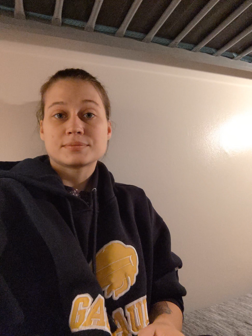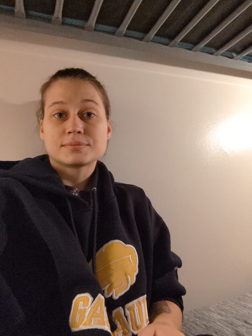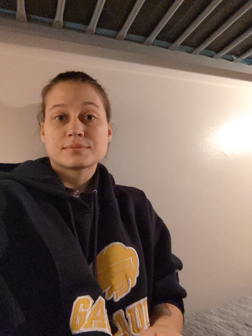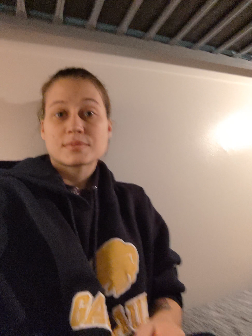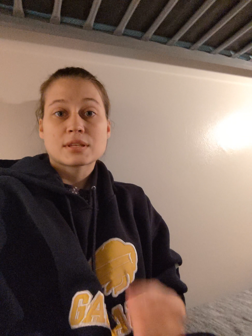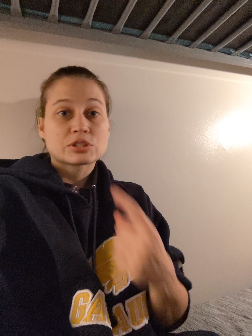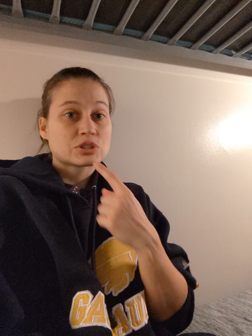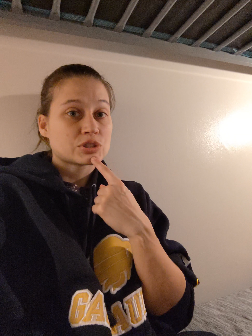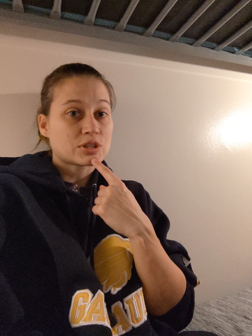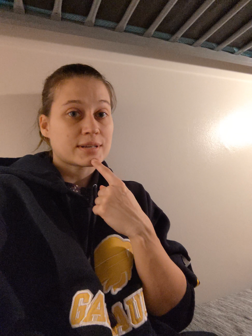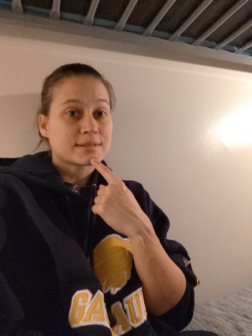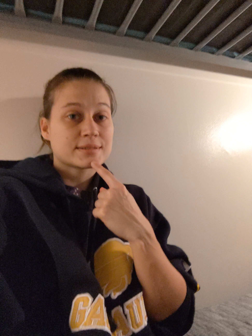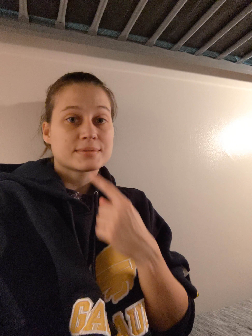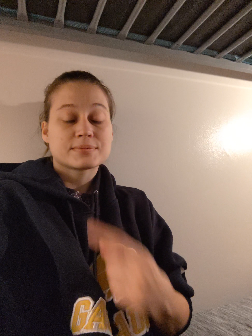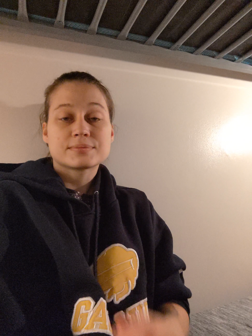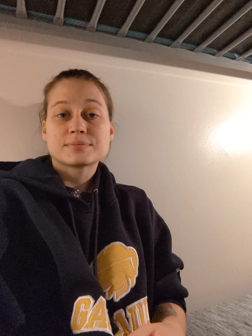chin